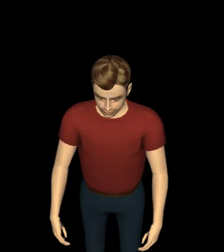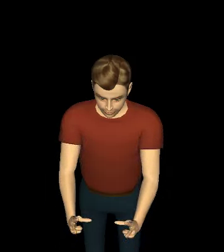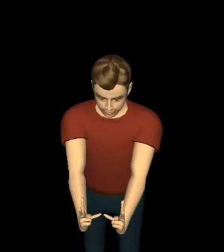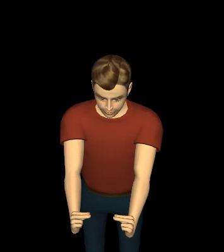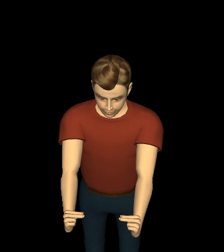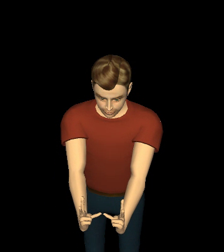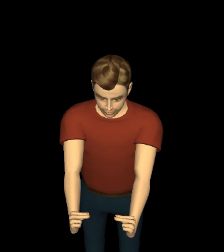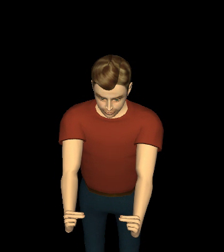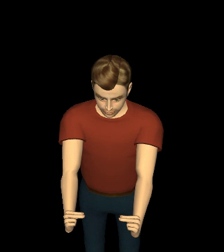يصف